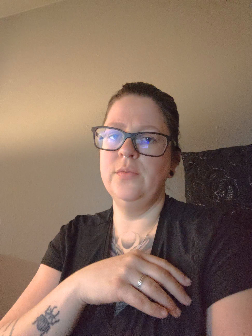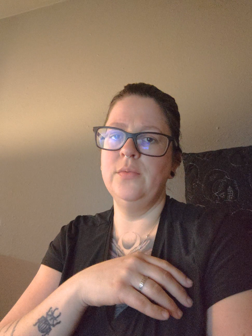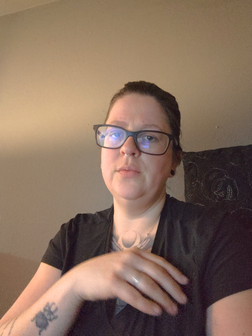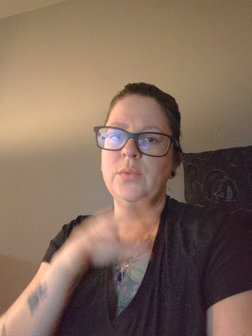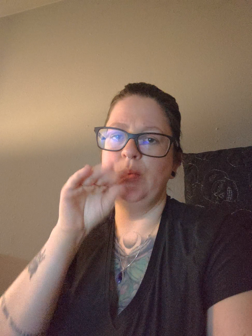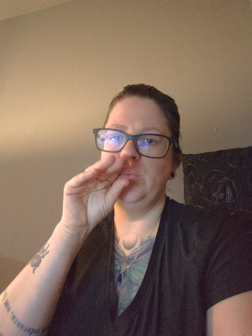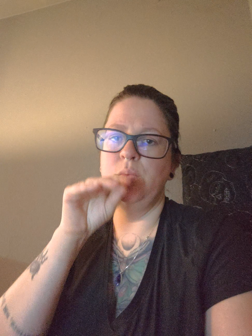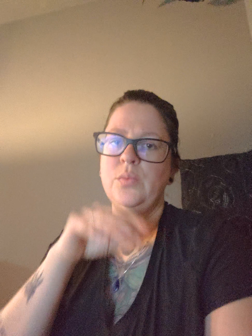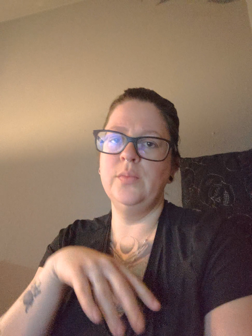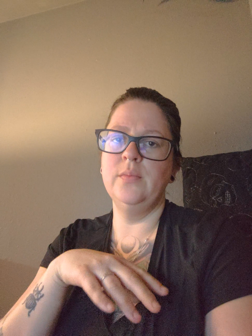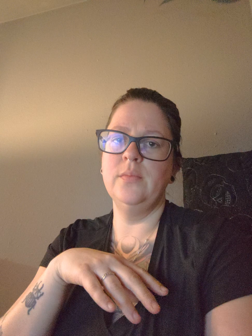goose